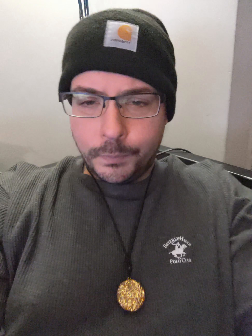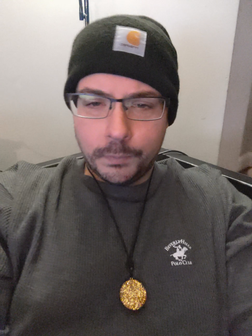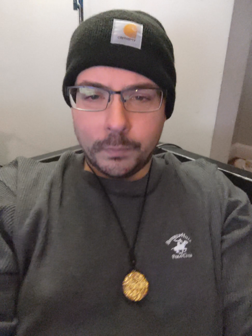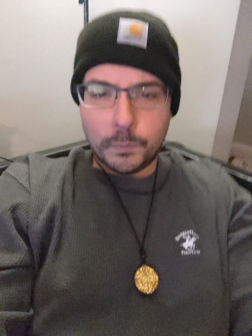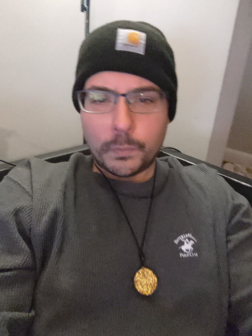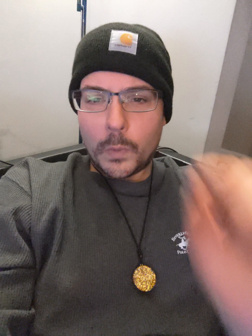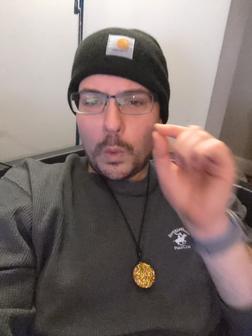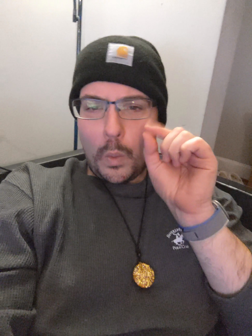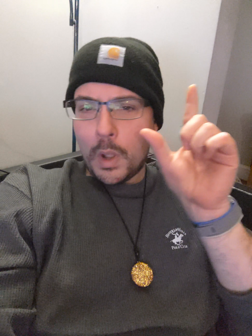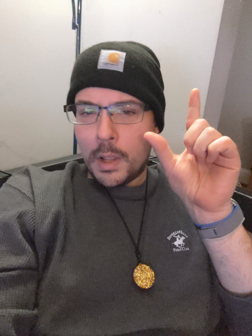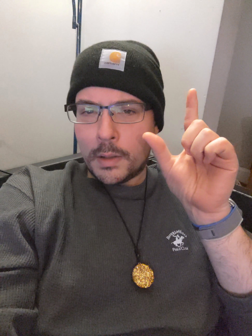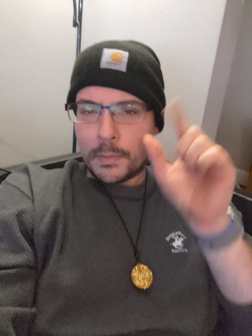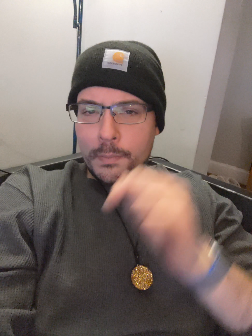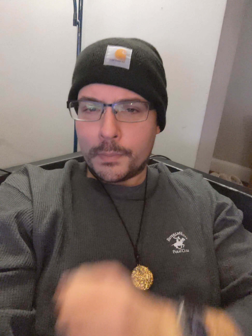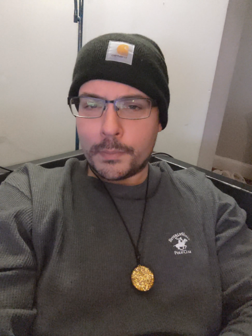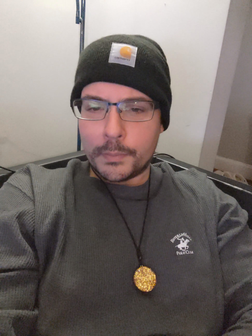wake